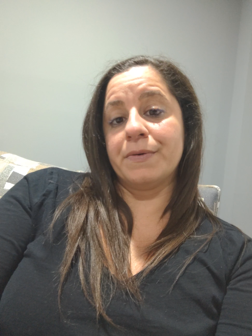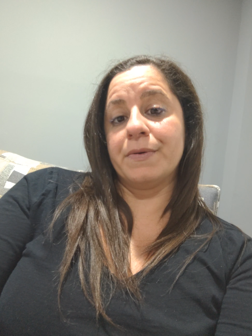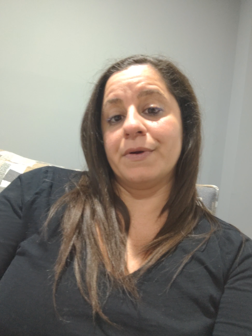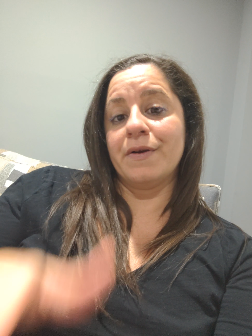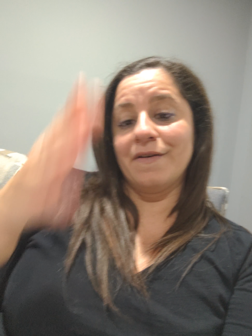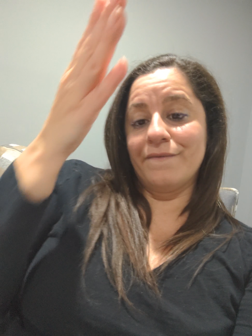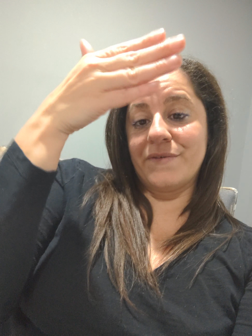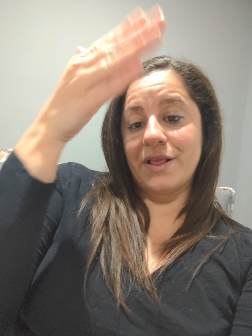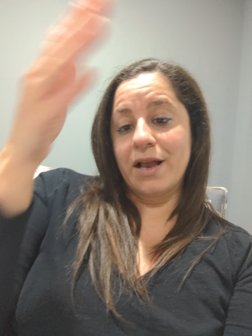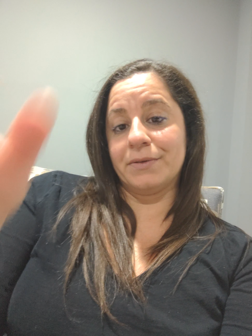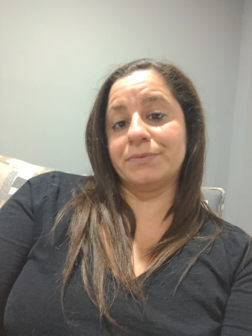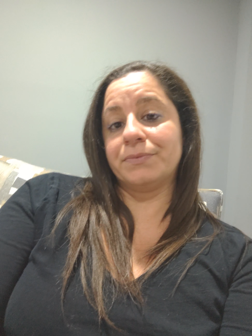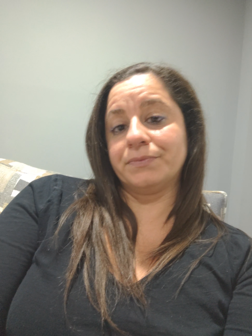flag